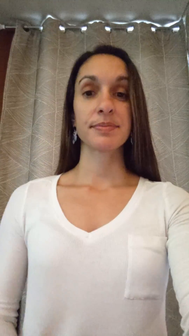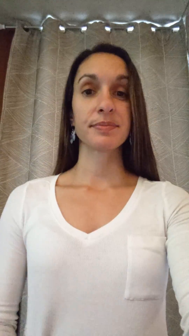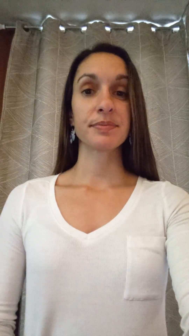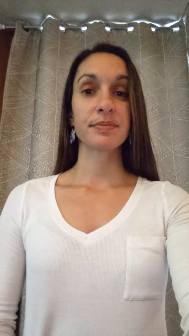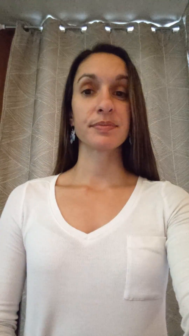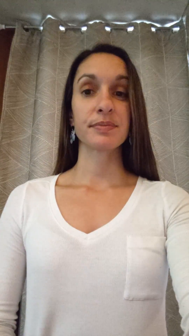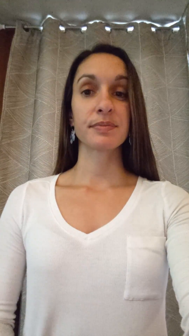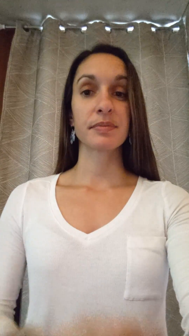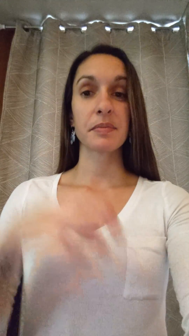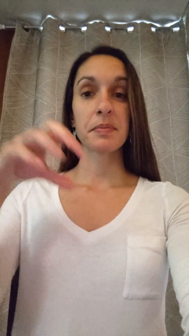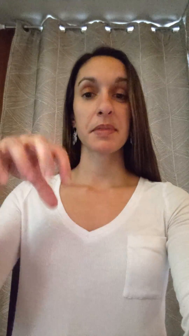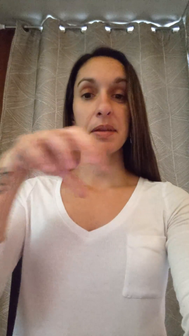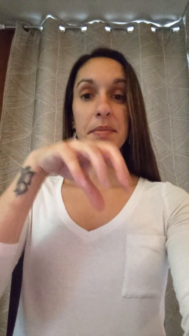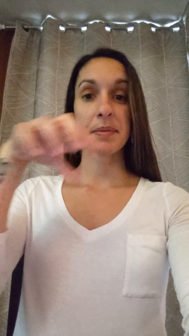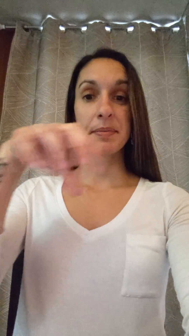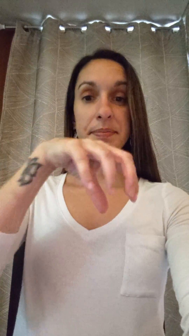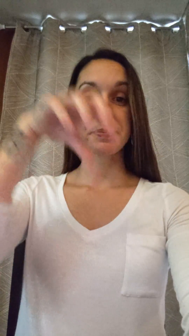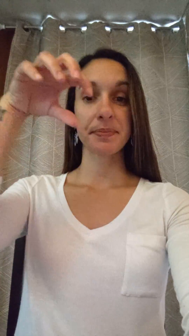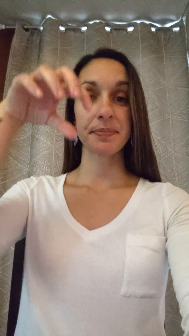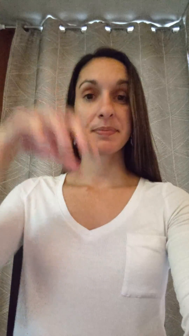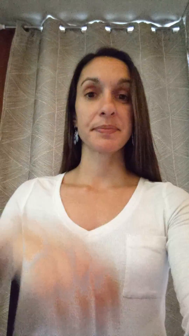block